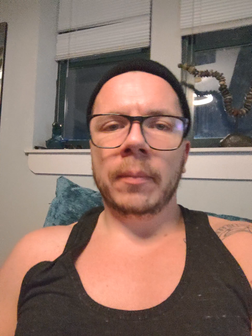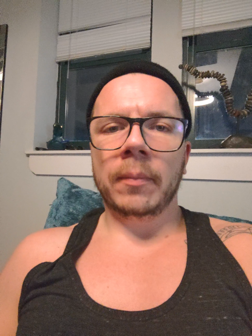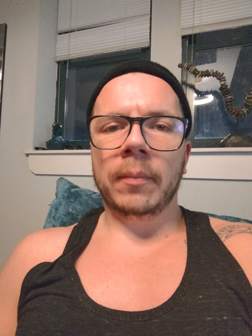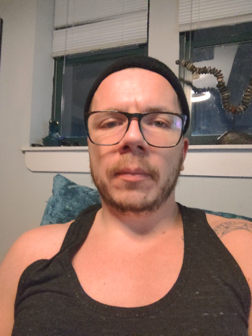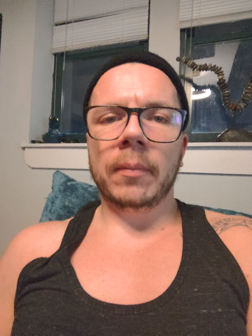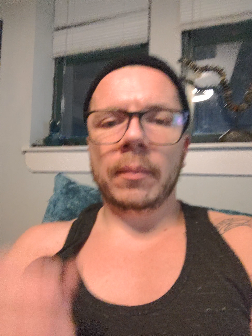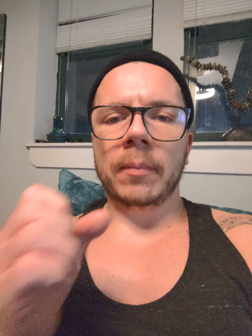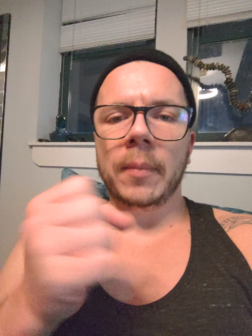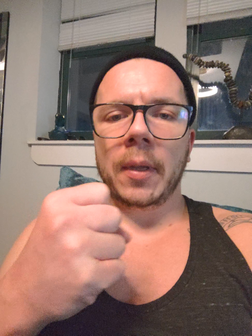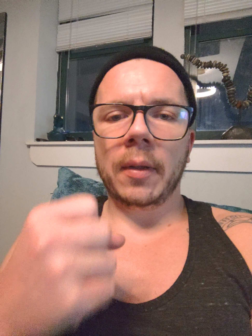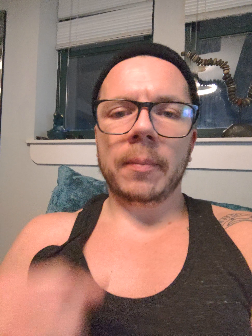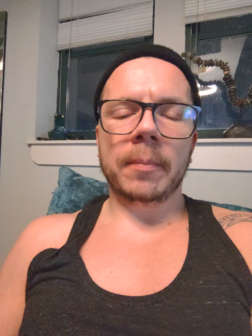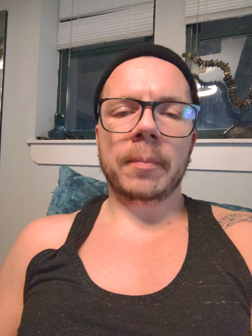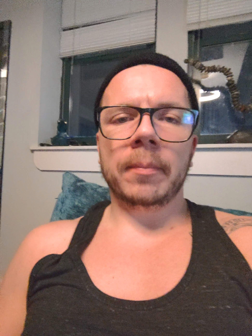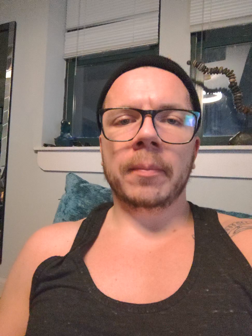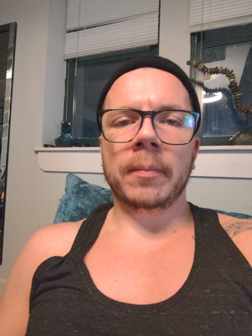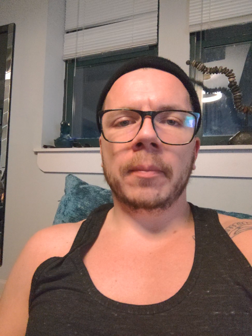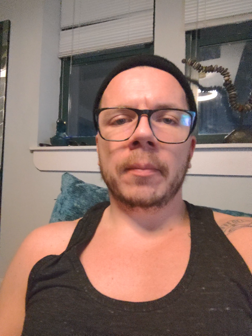make